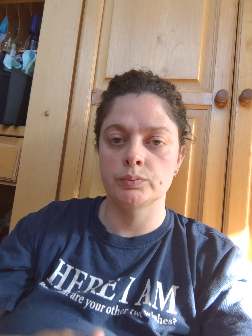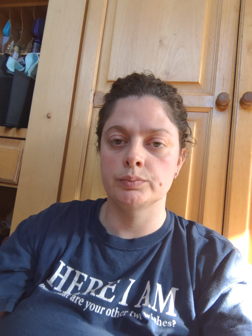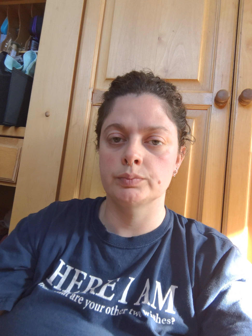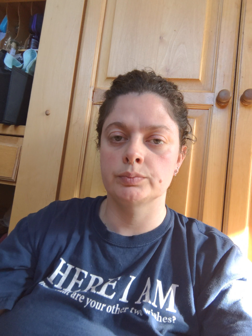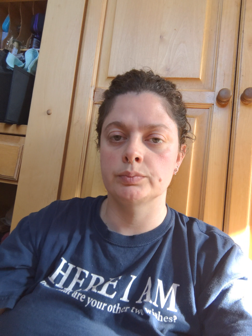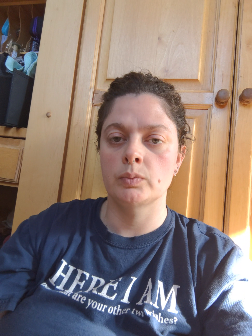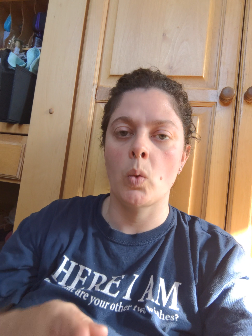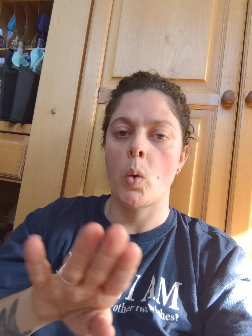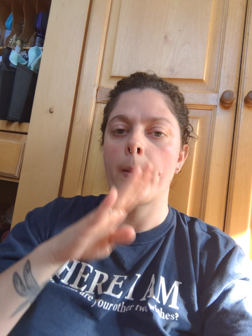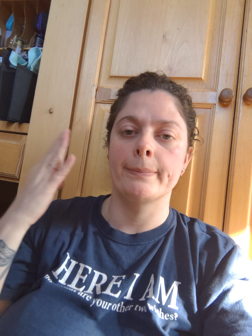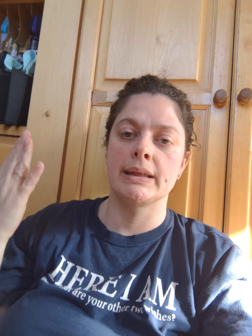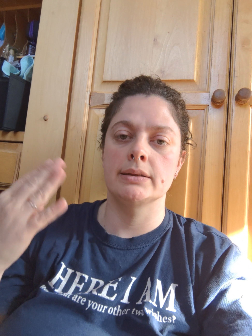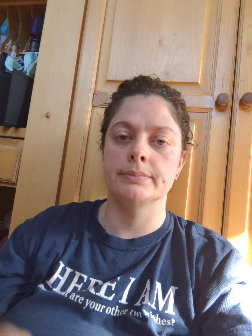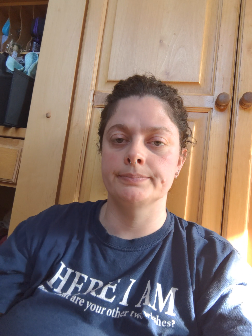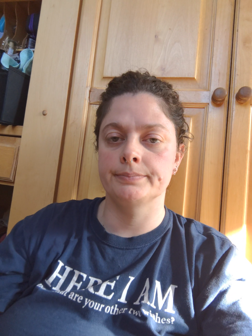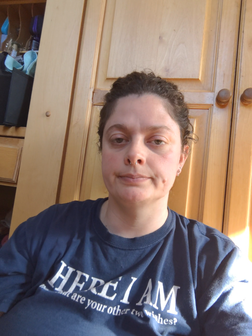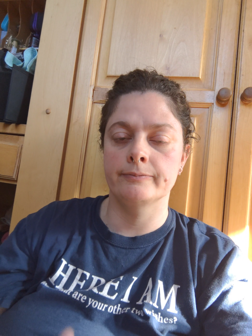open